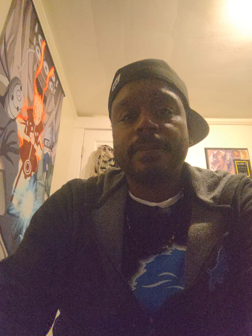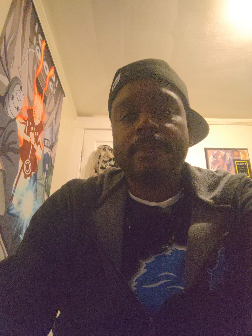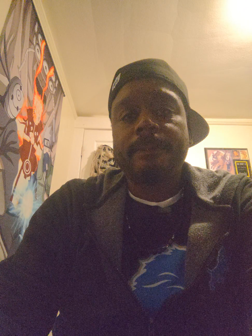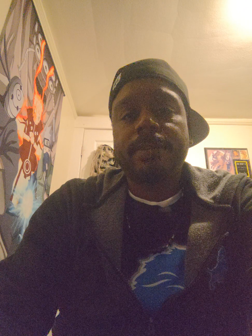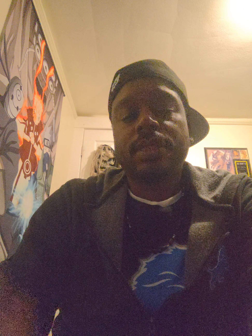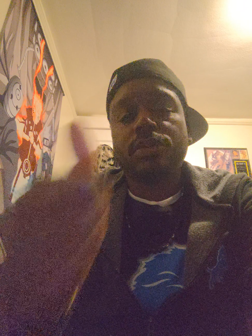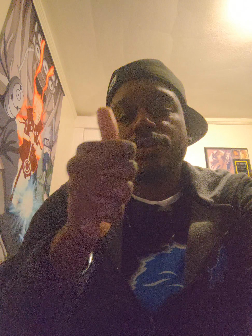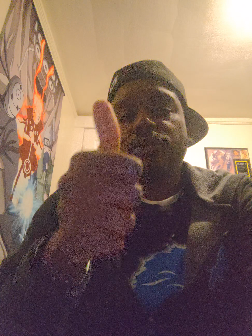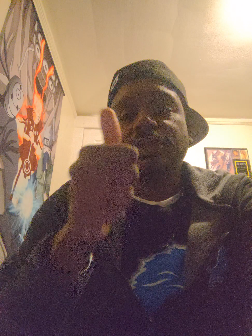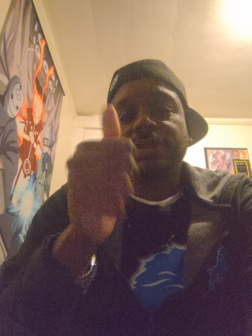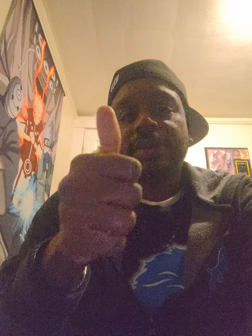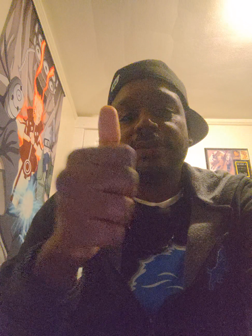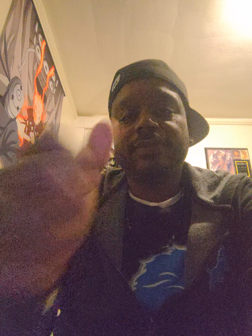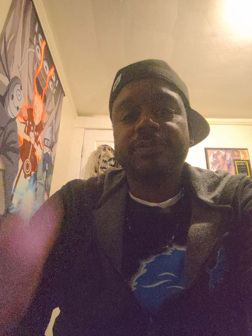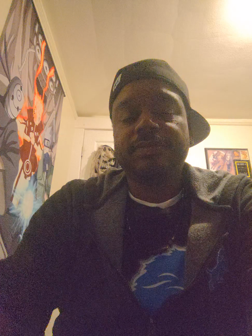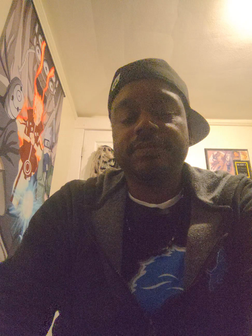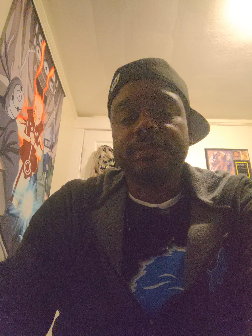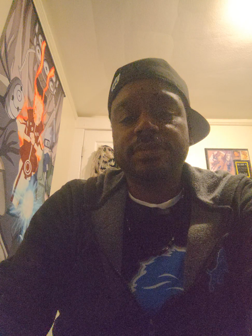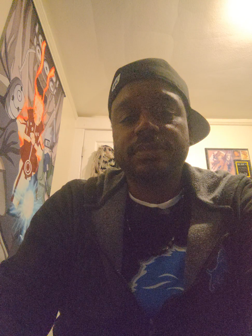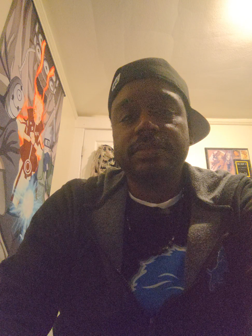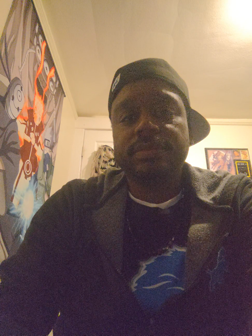yourself